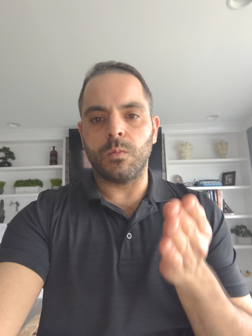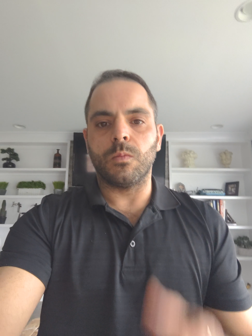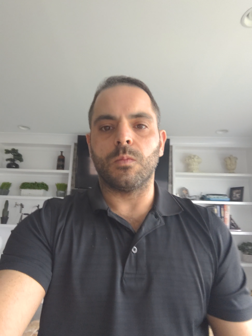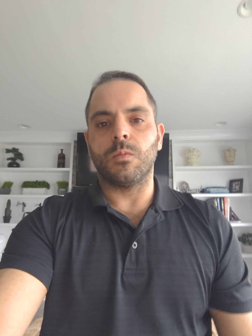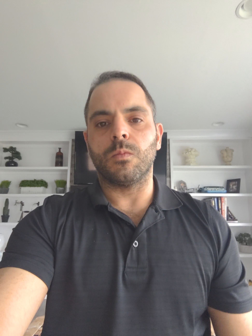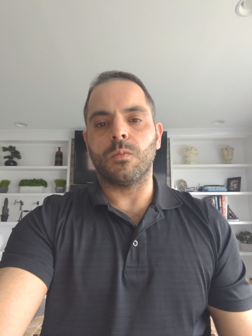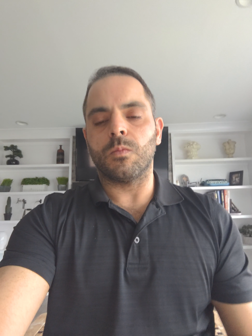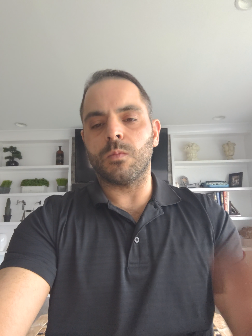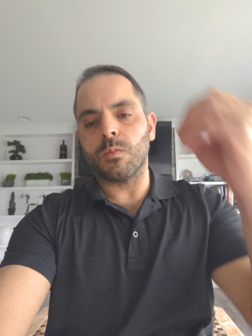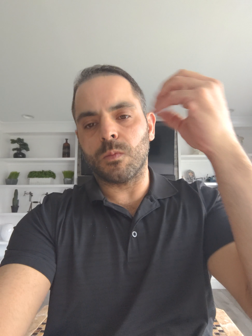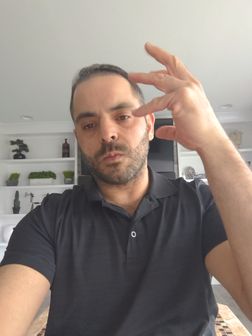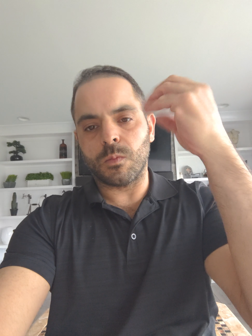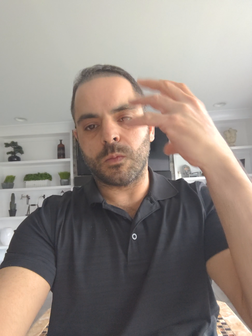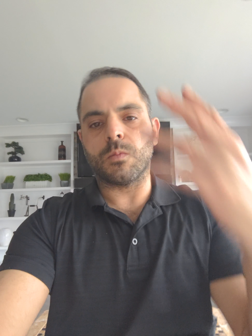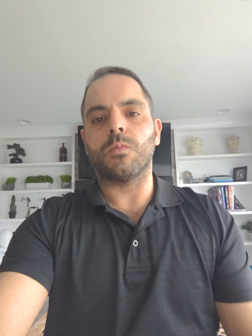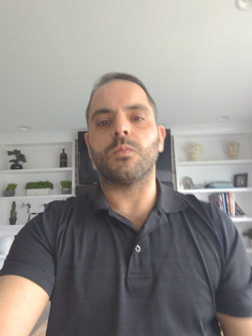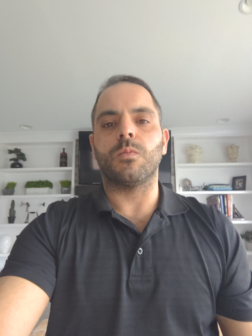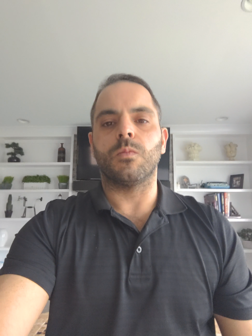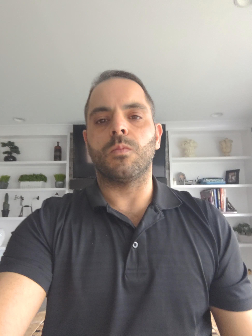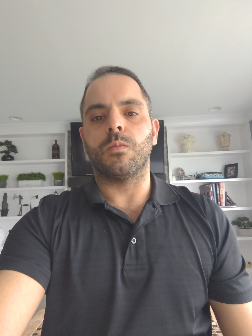shower